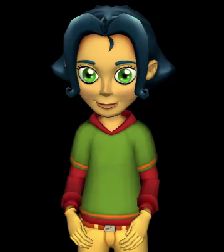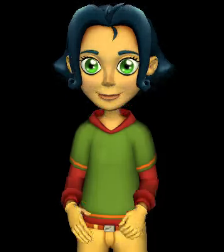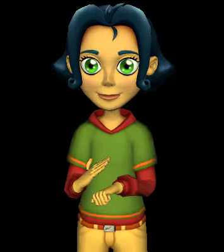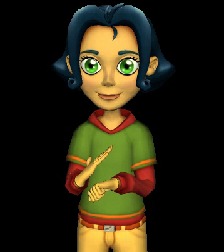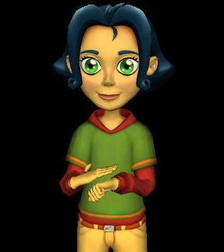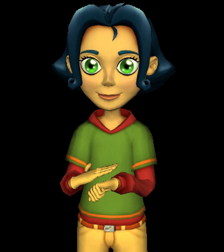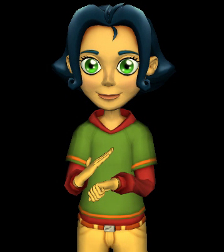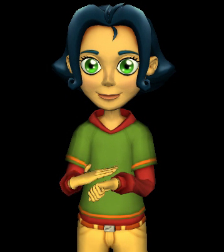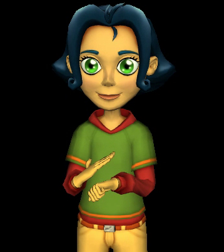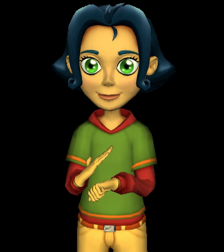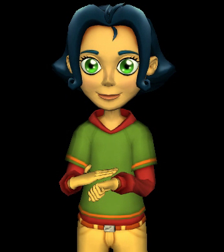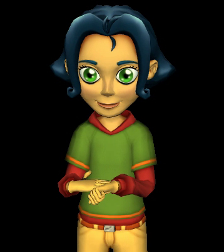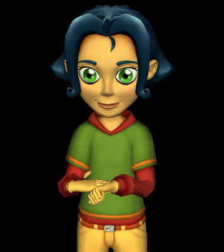يسار